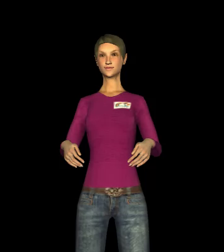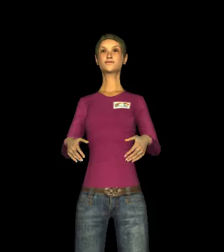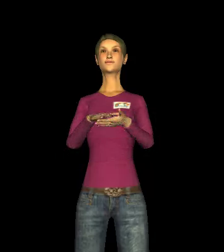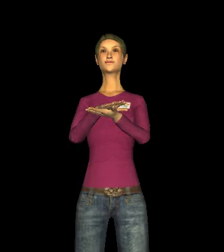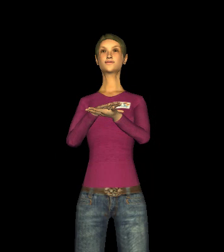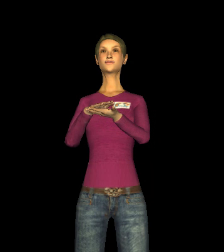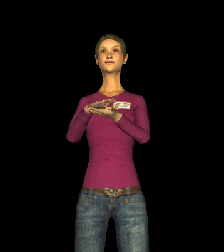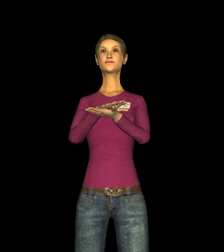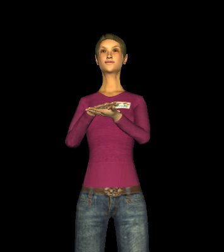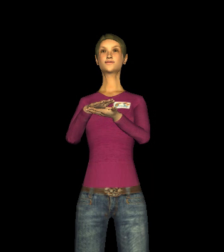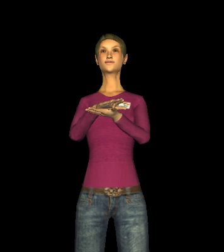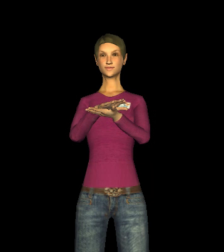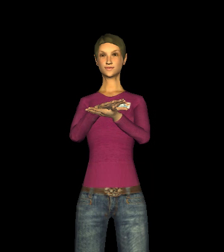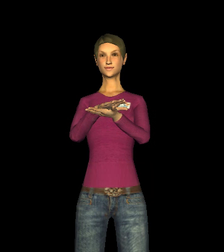يغفر